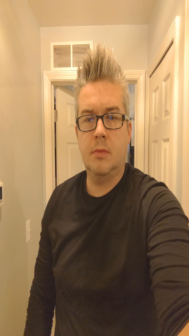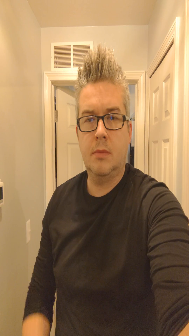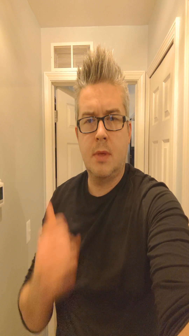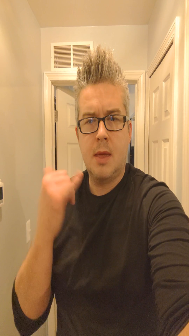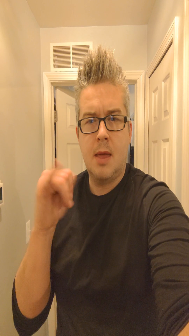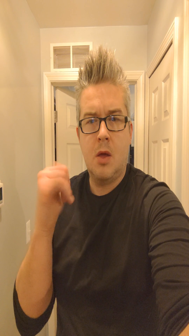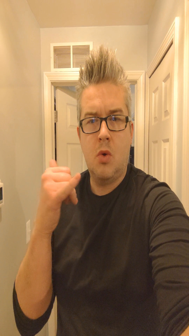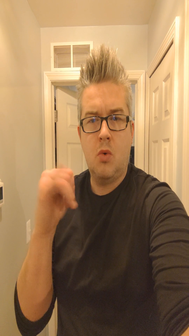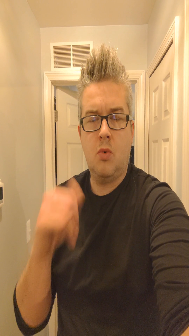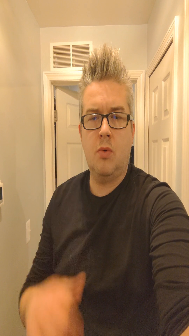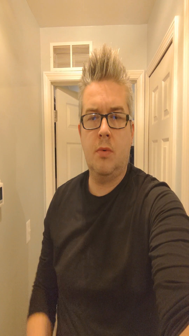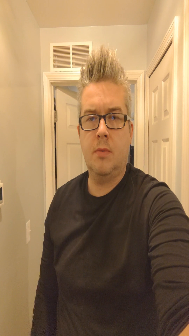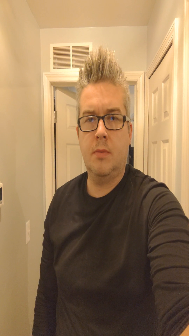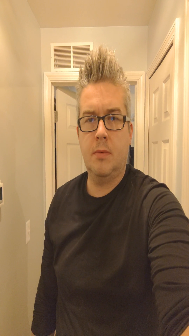yellow